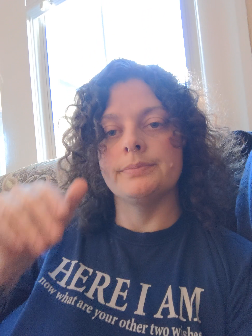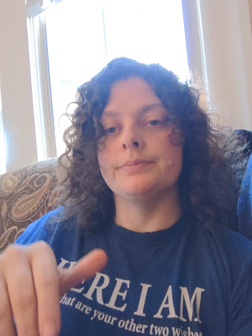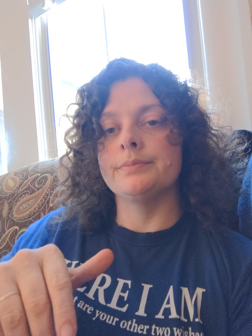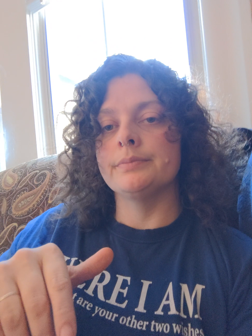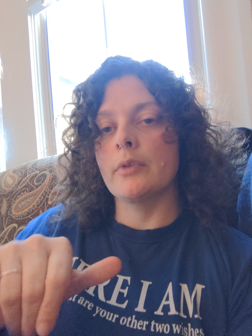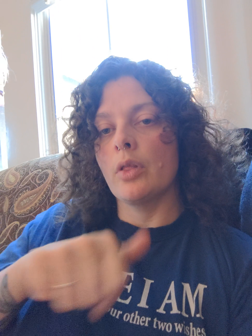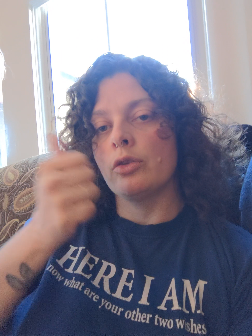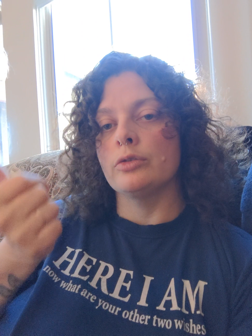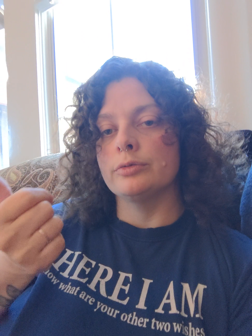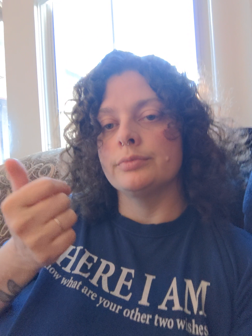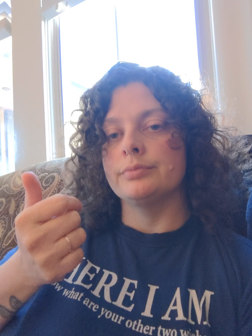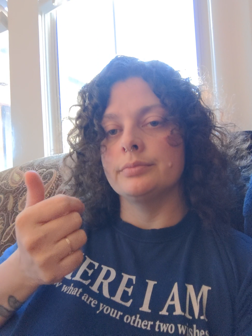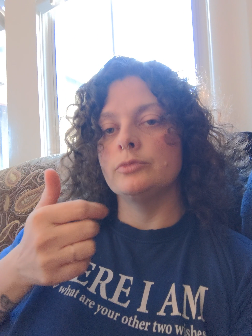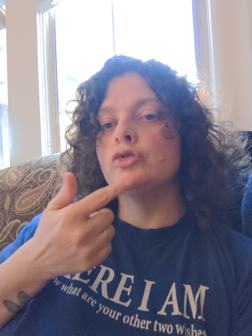another